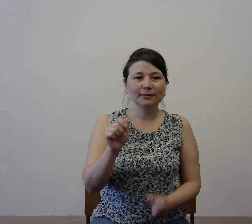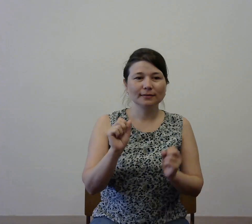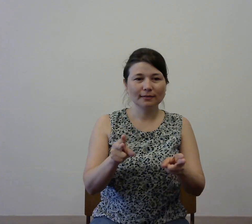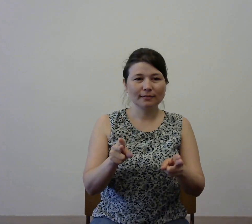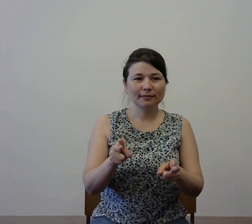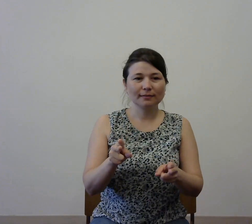necə